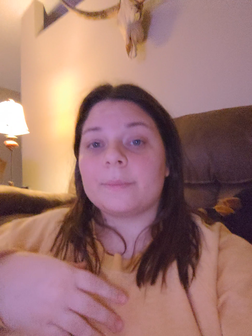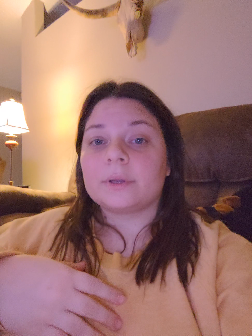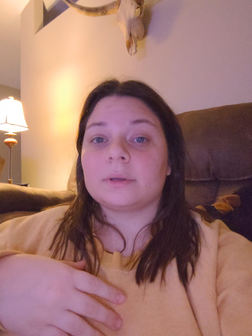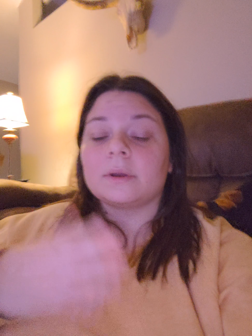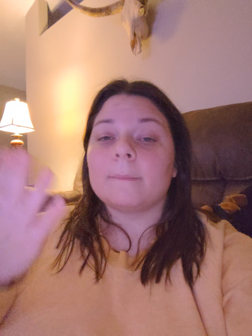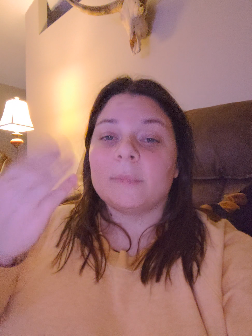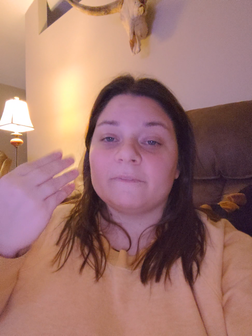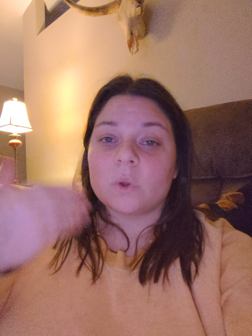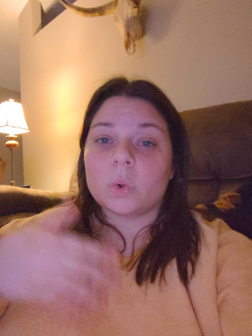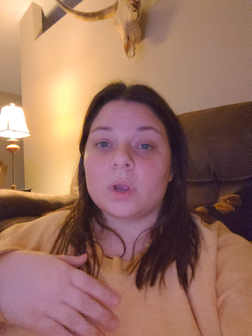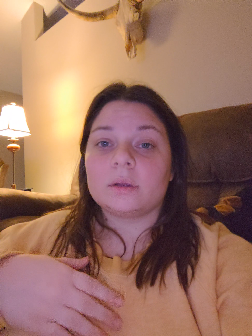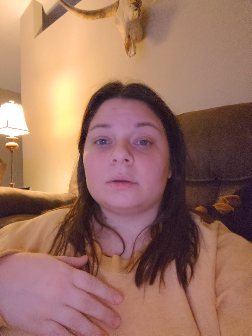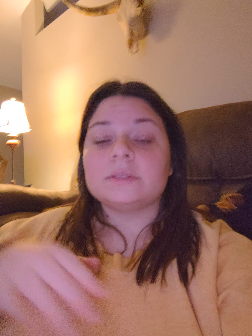before